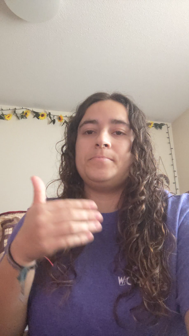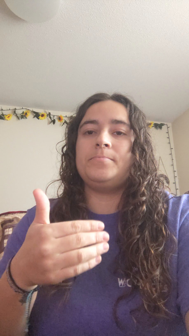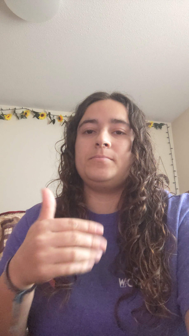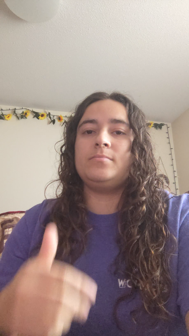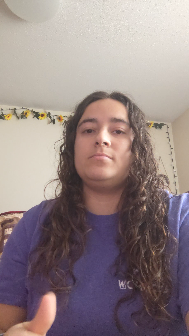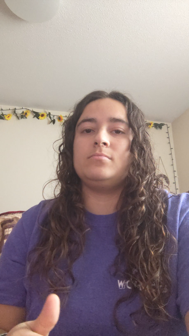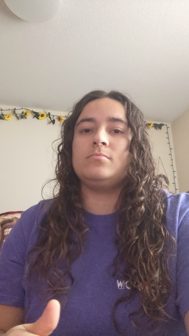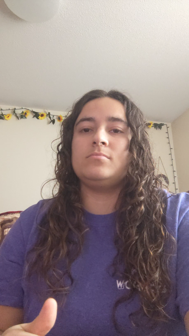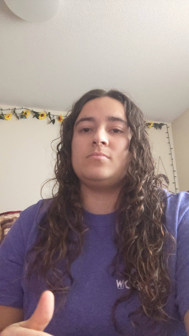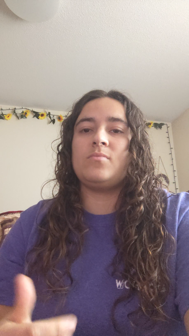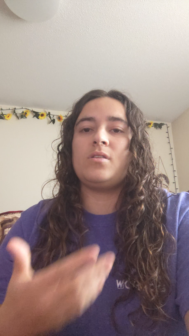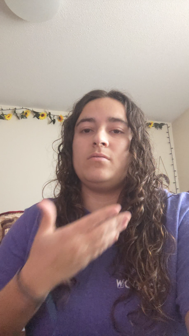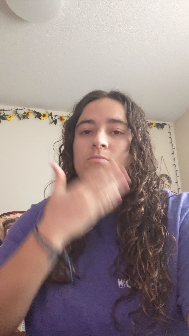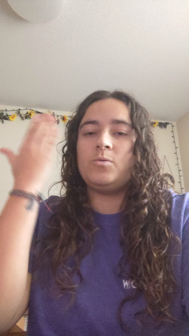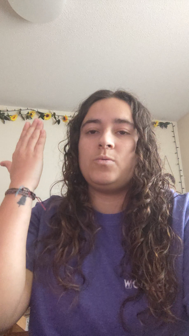all gone